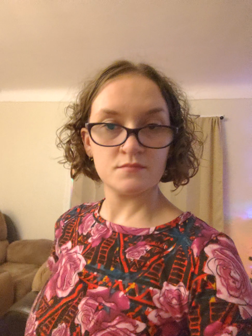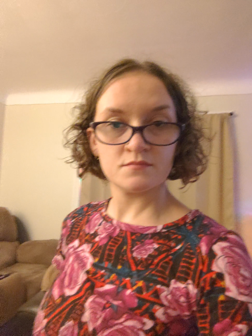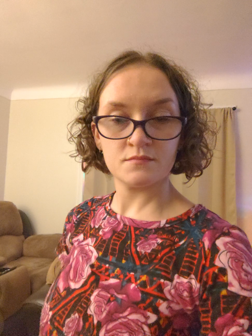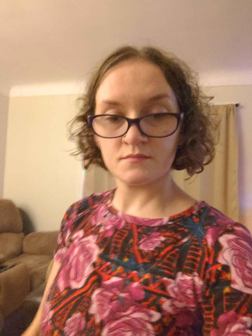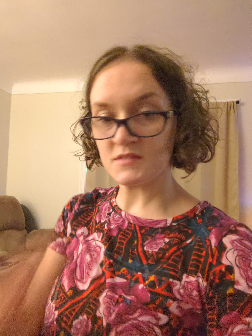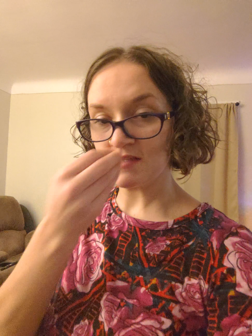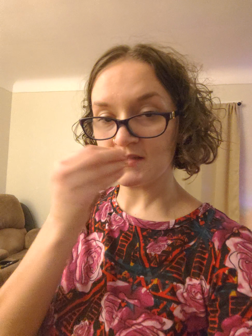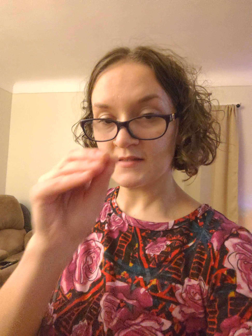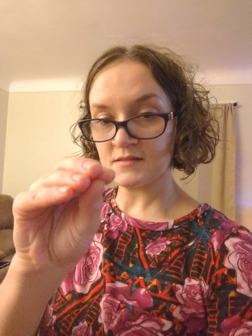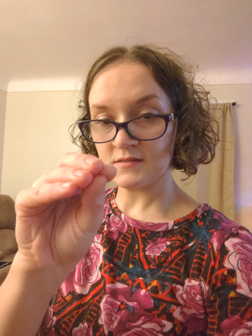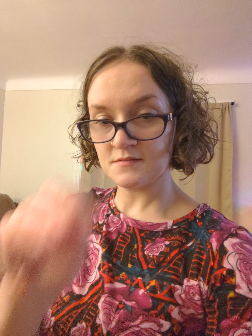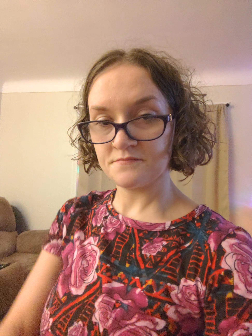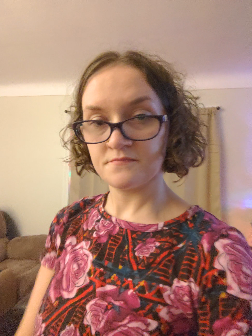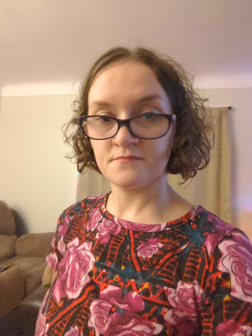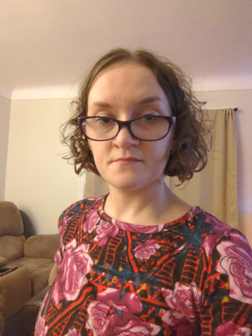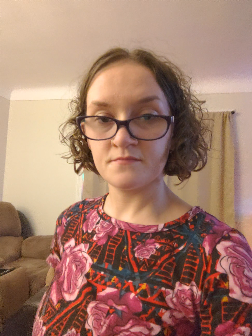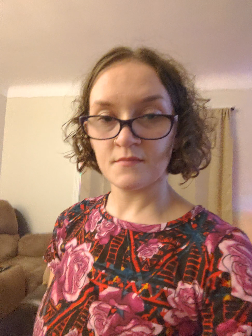kiss